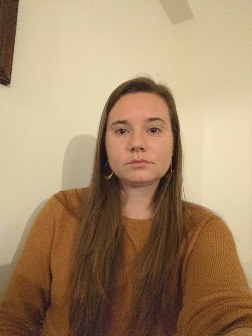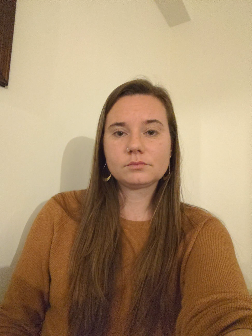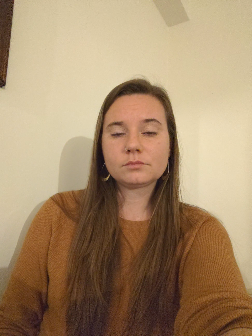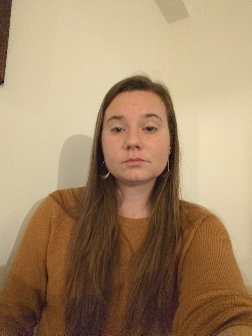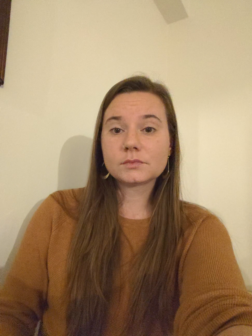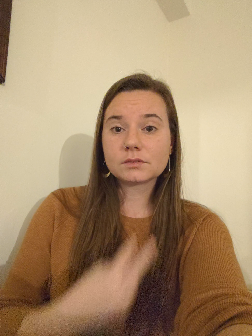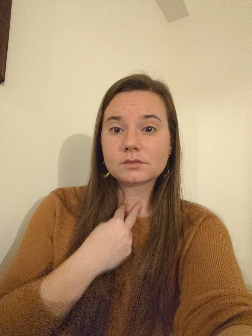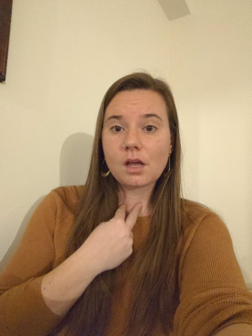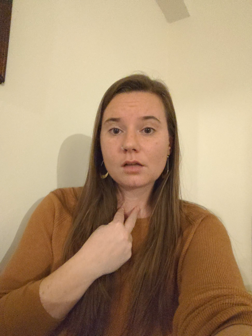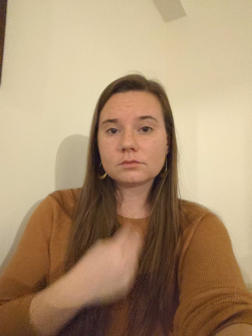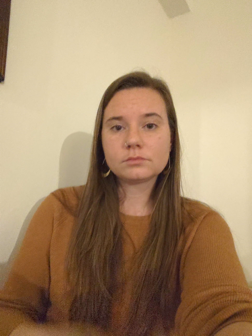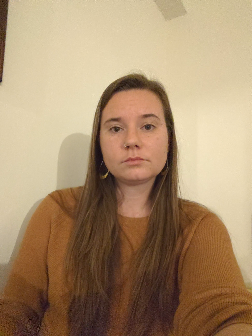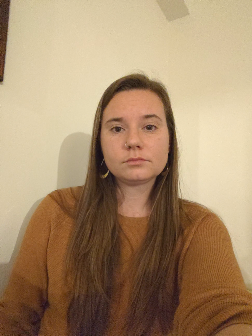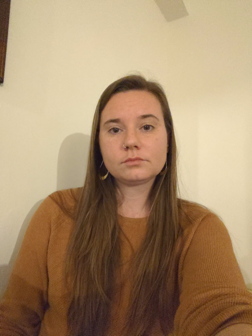stuck